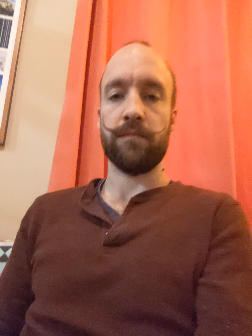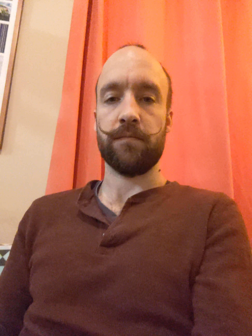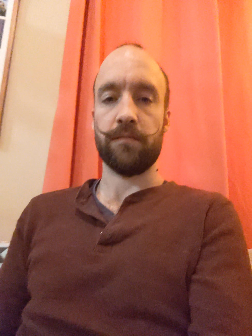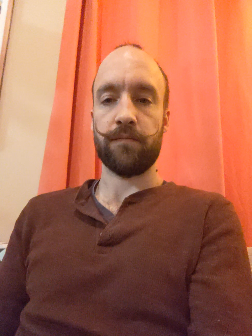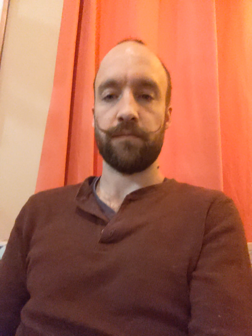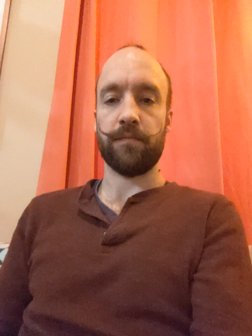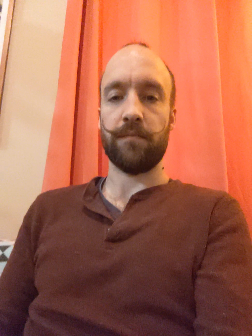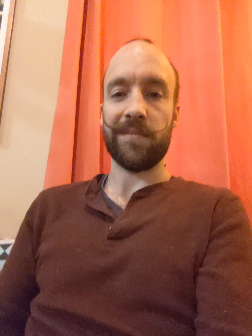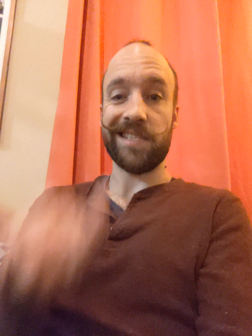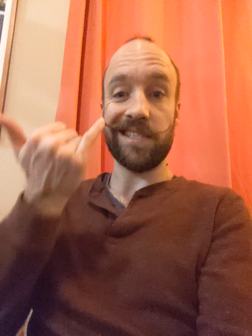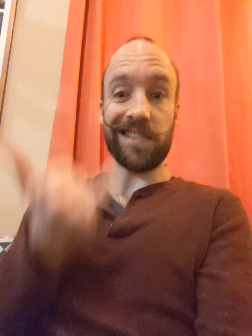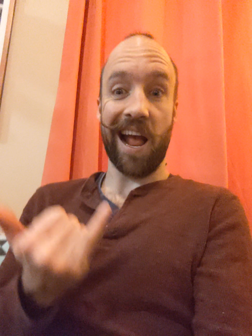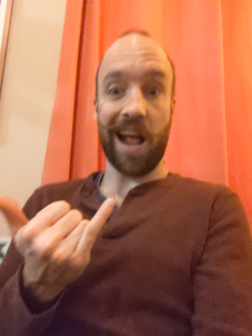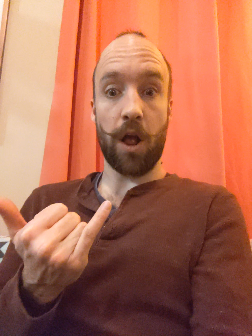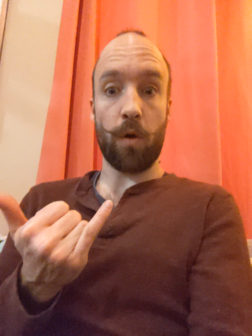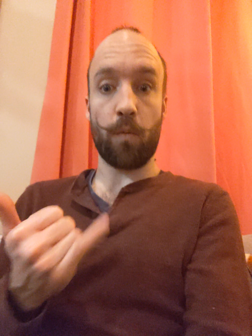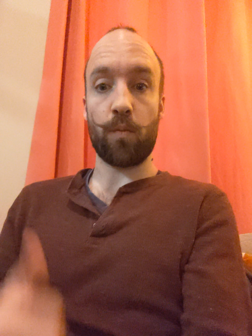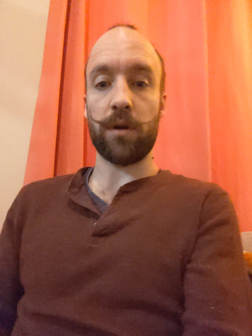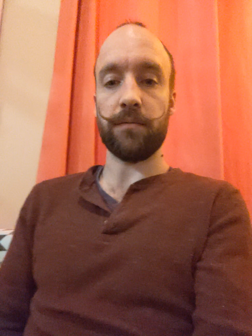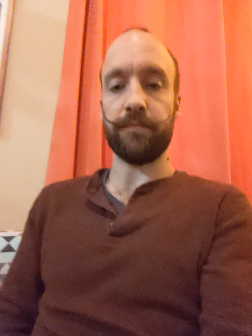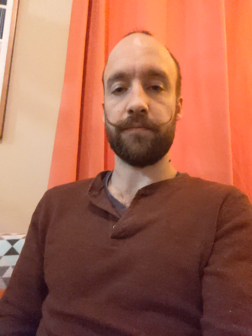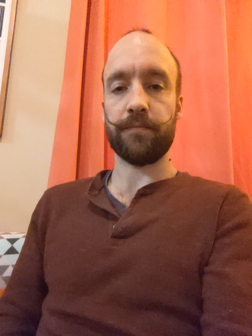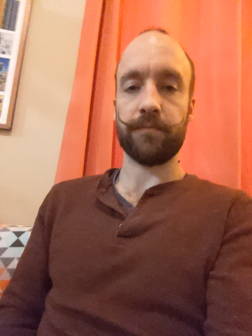now